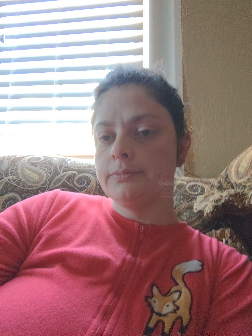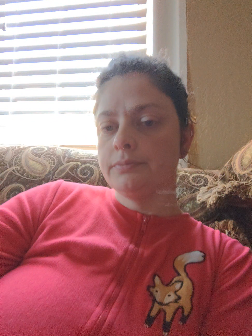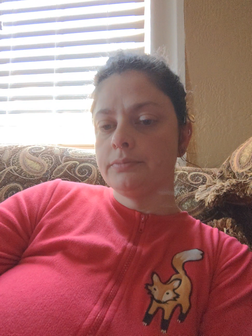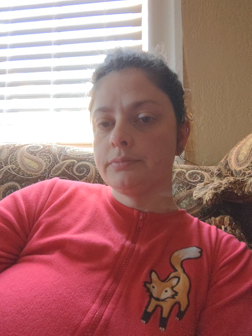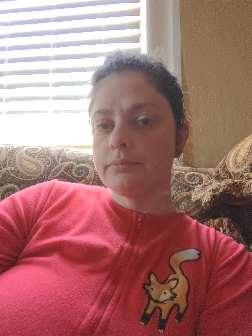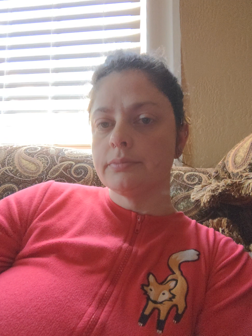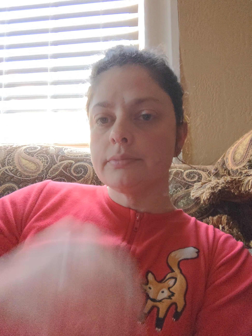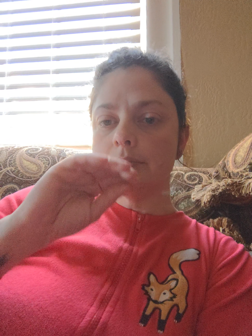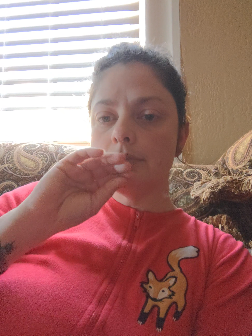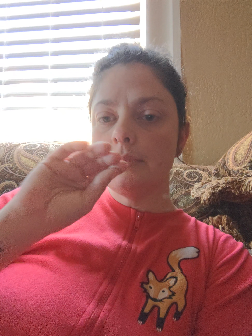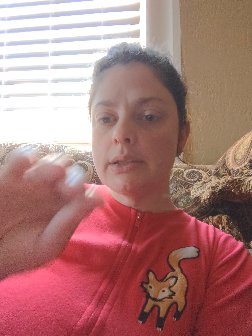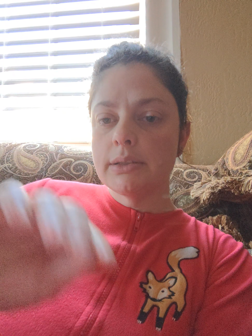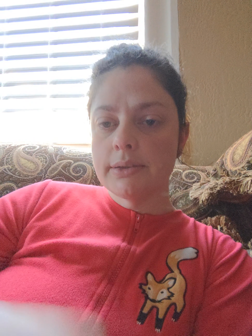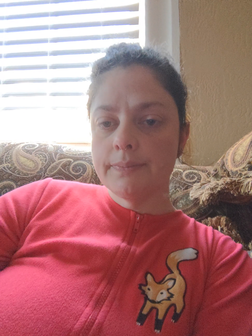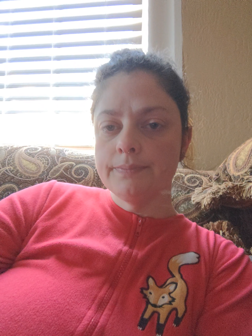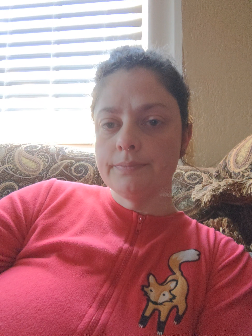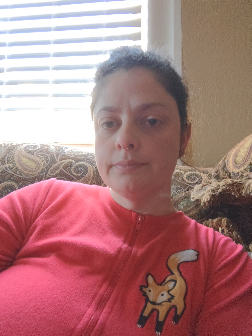kiss